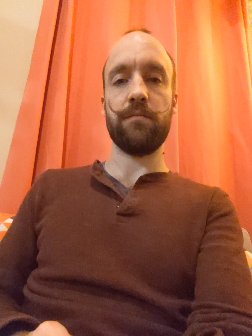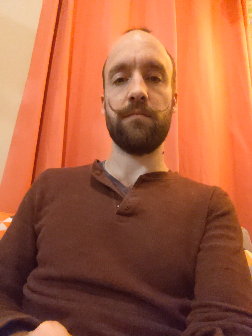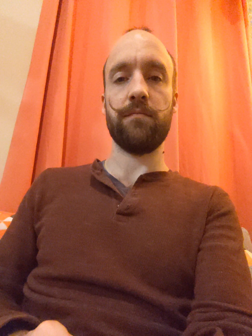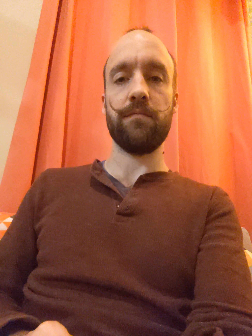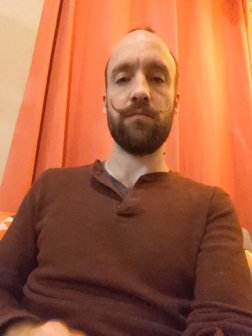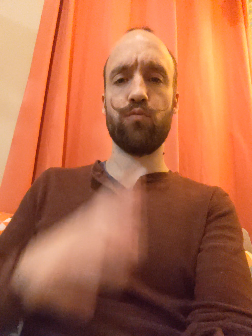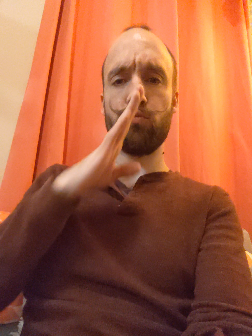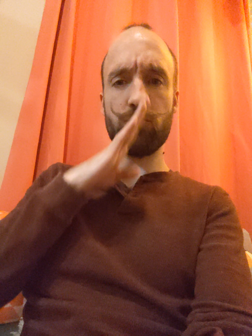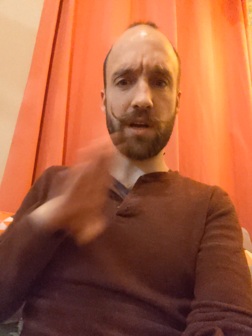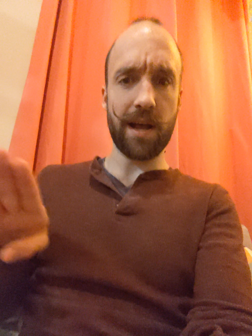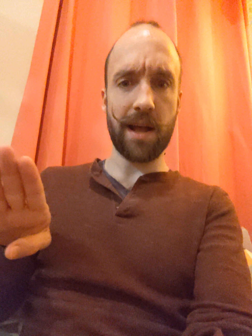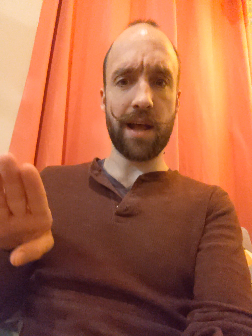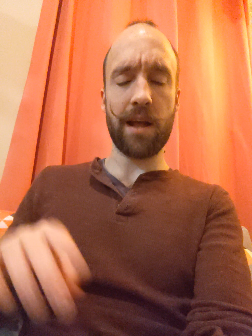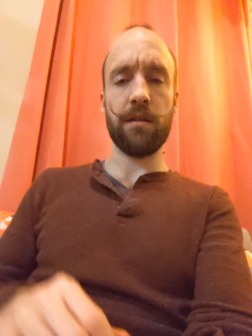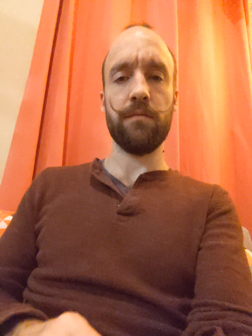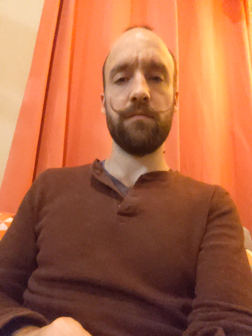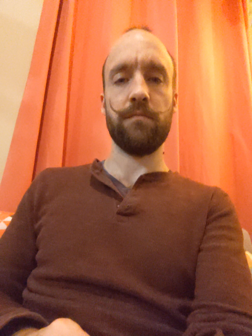quiet